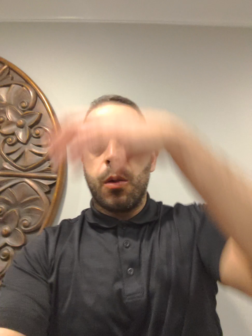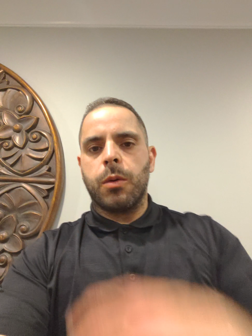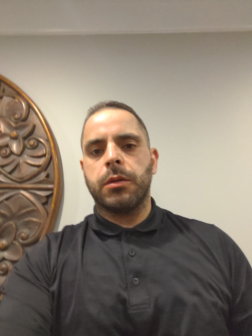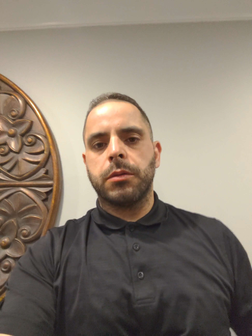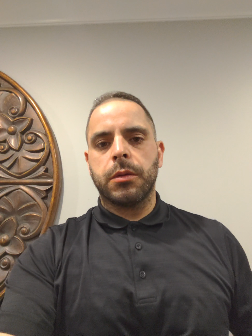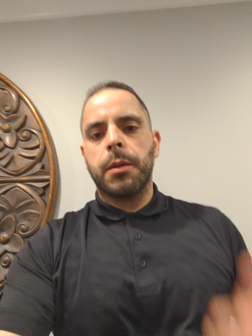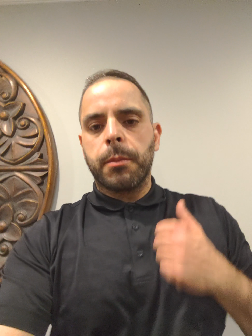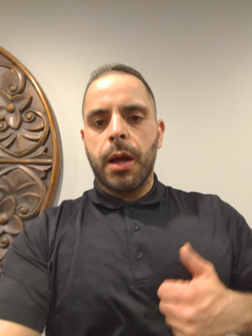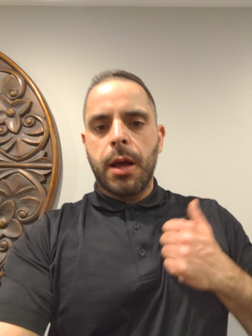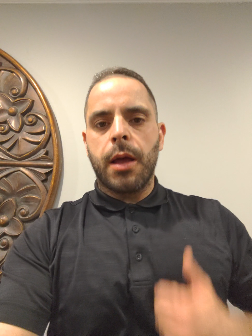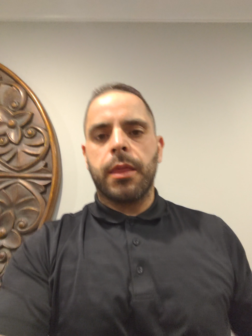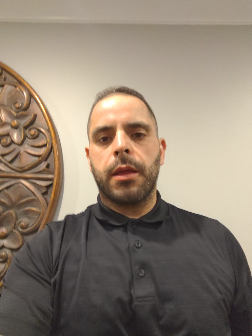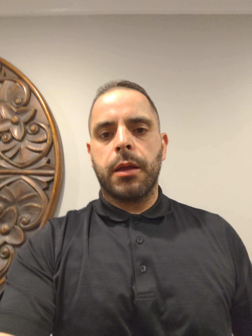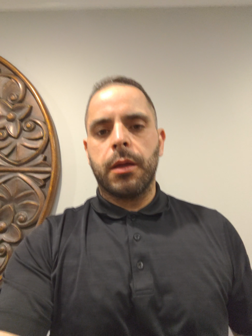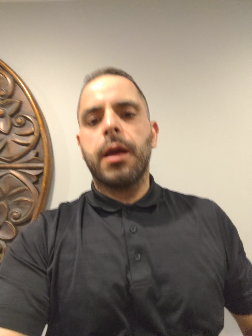bath